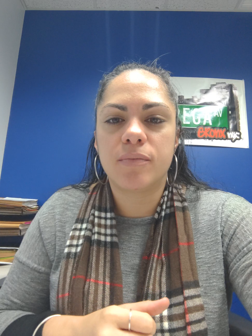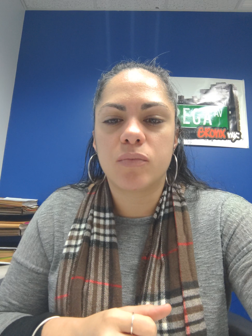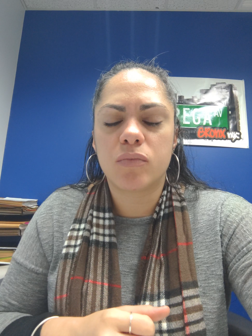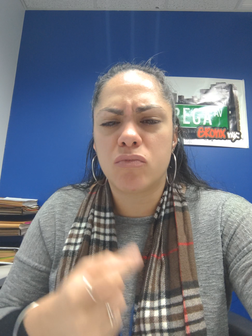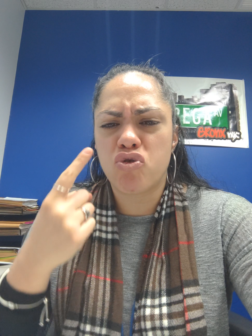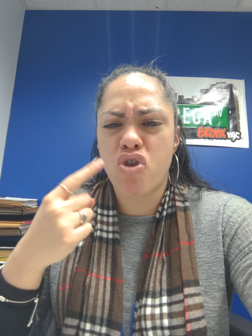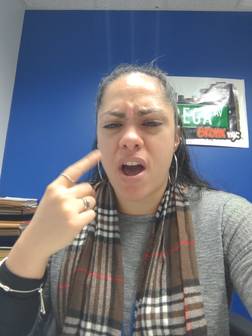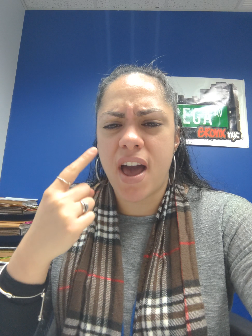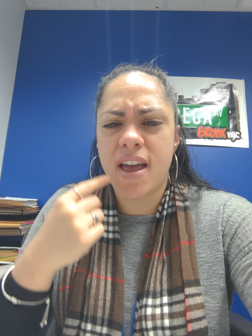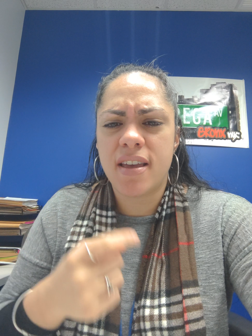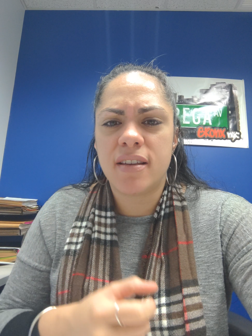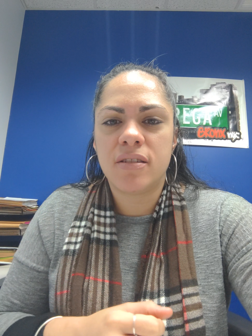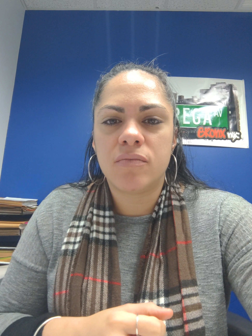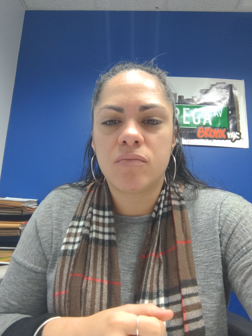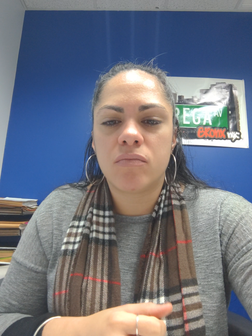cry